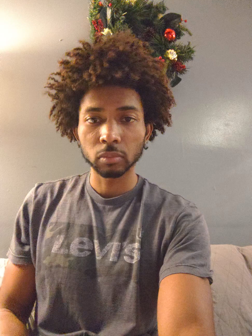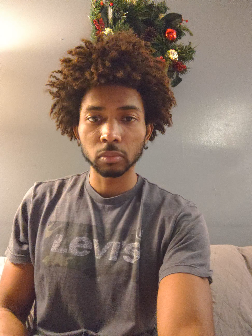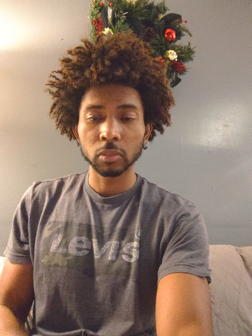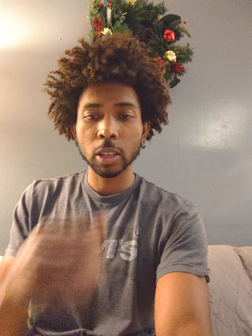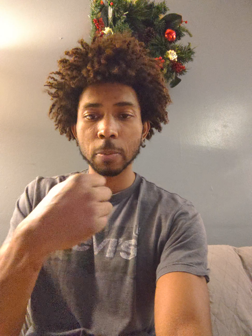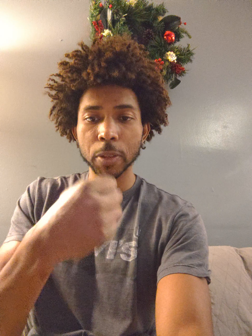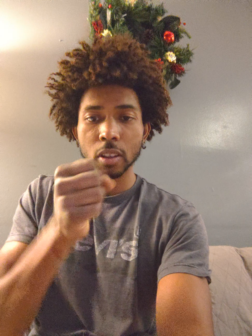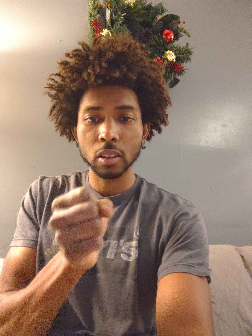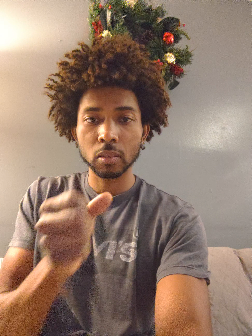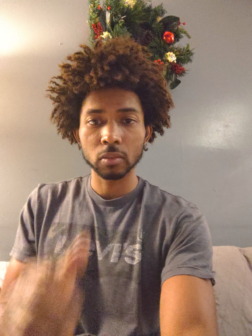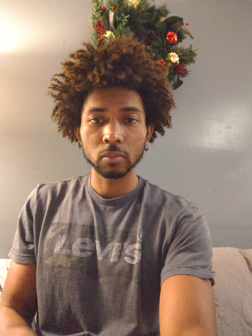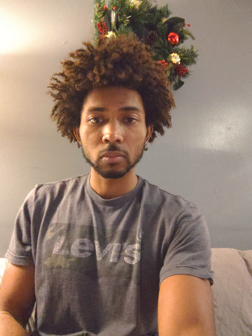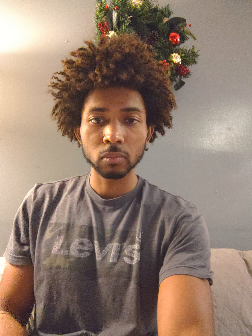make